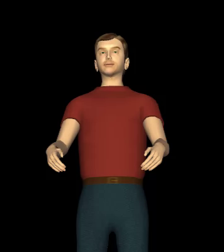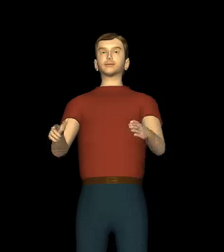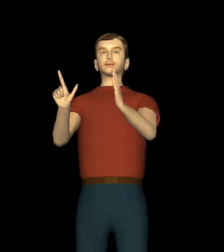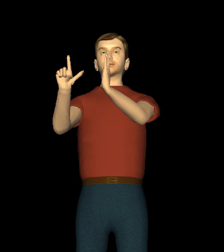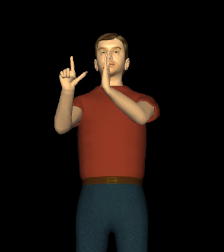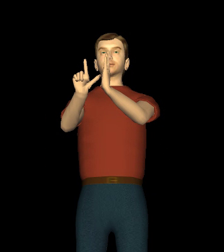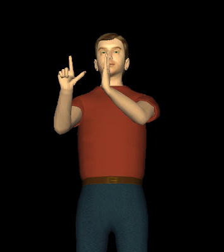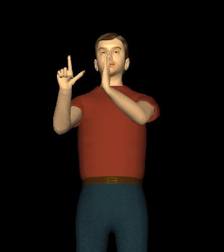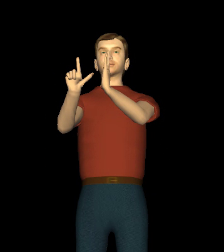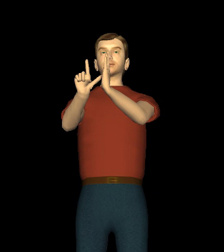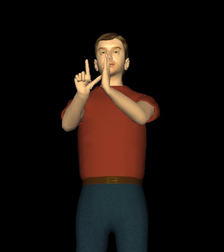قانون